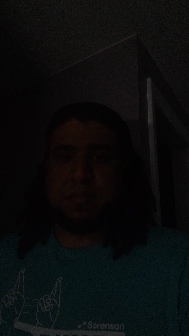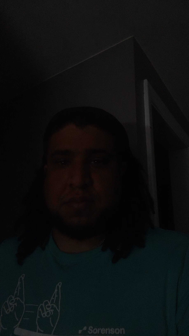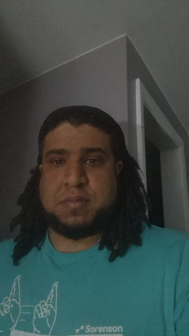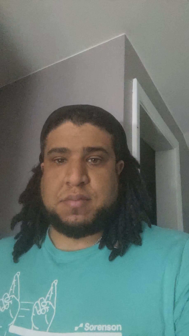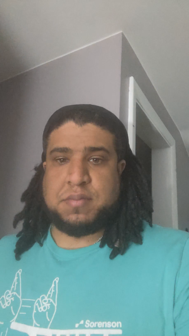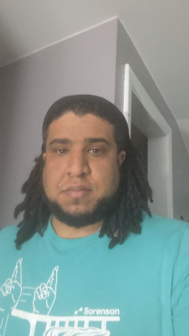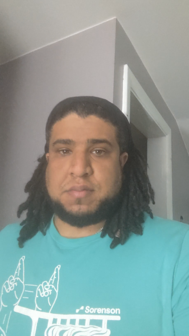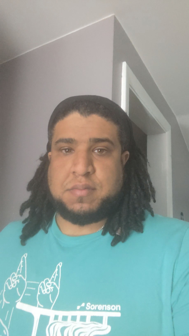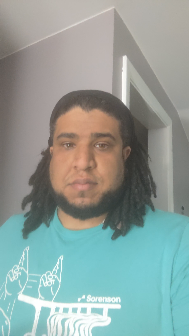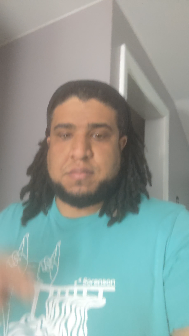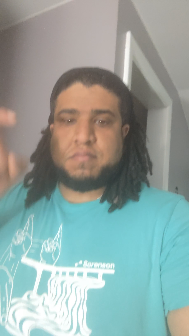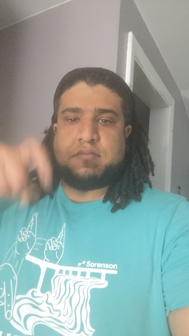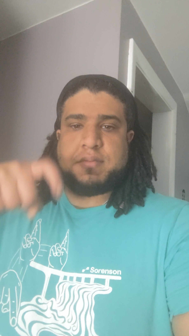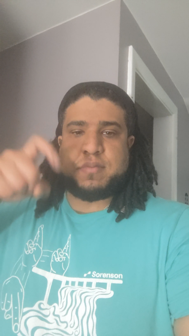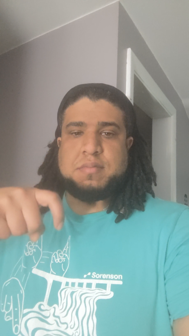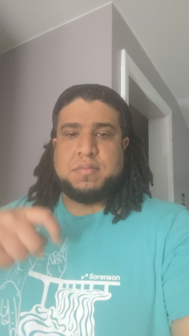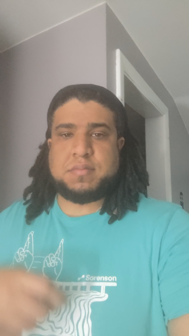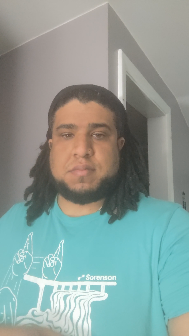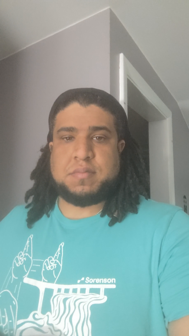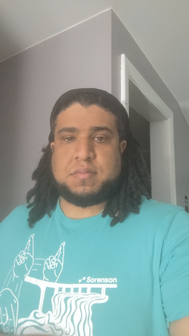need